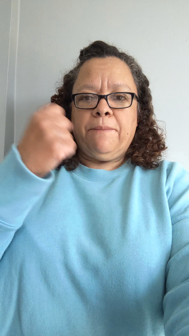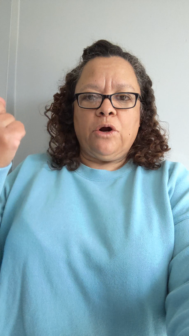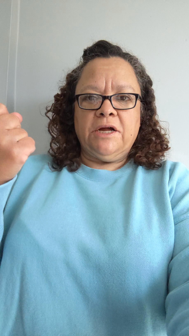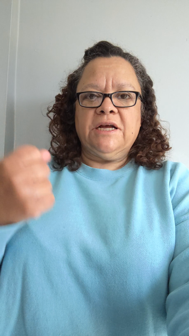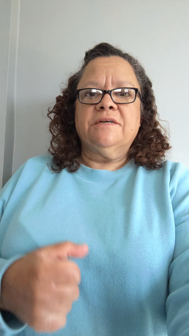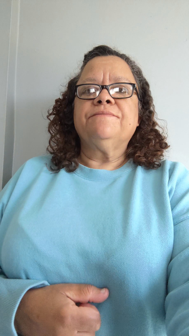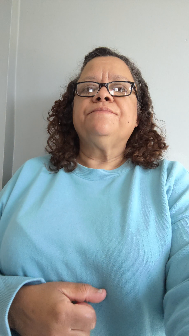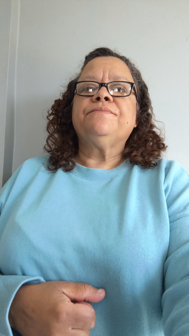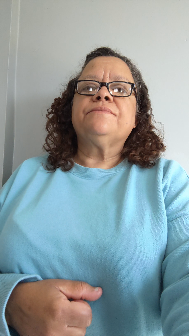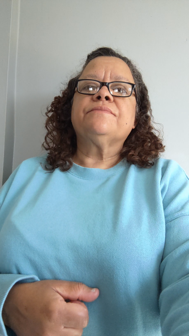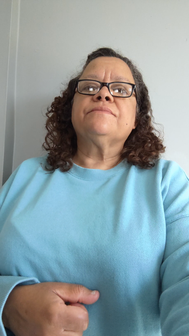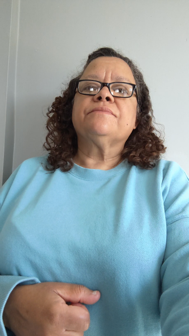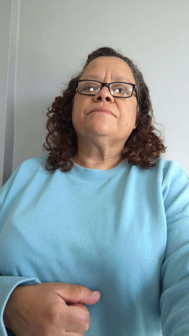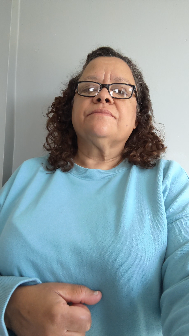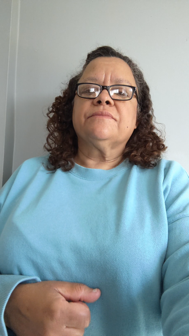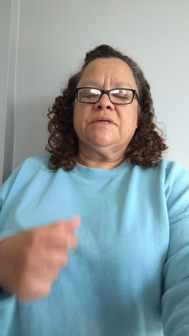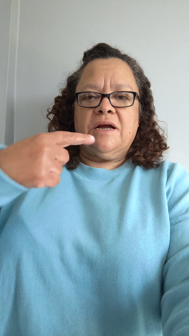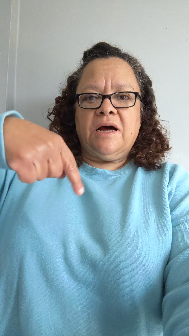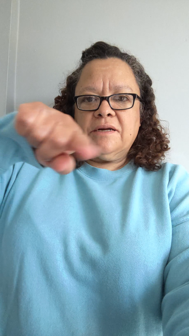around